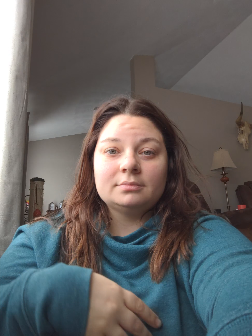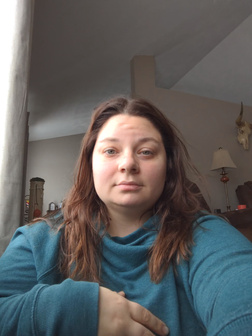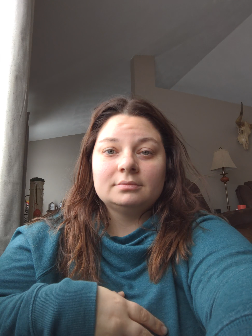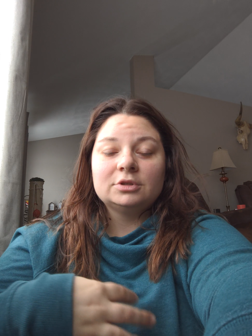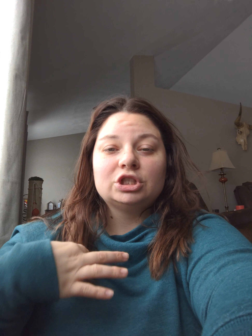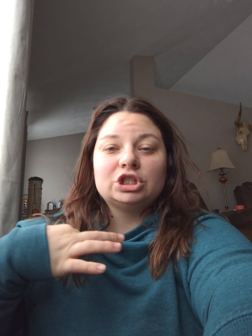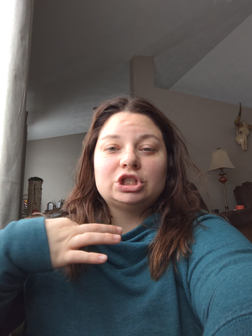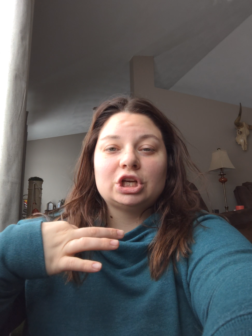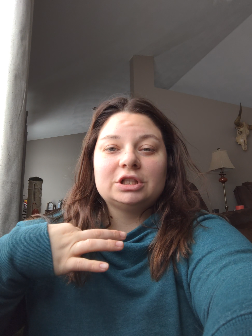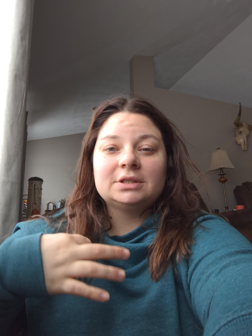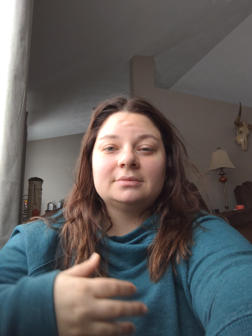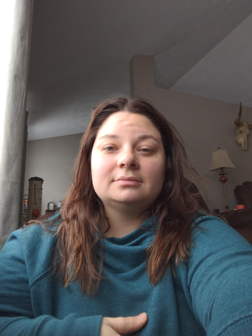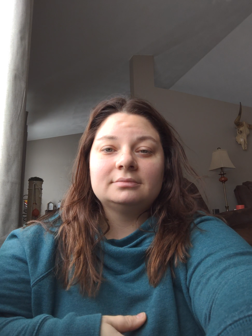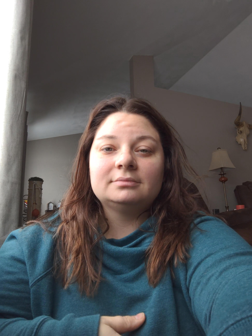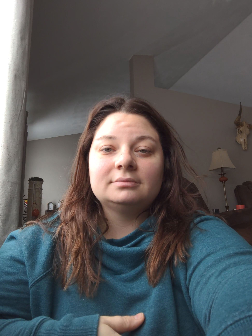shirt